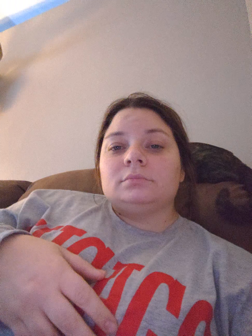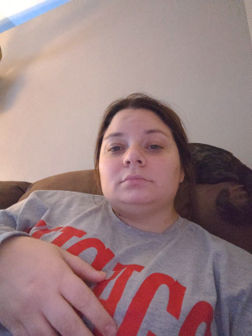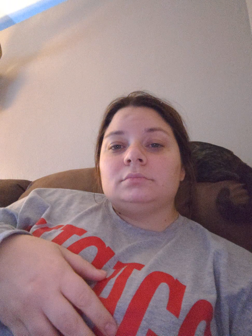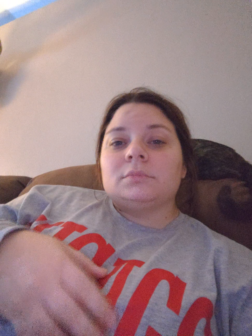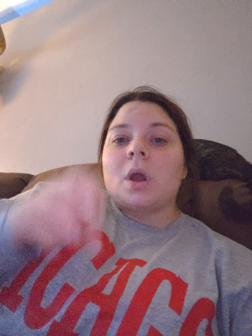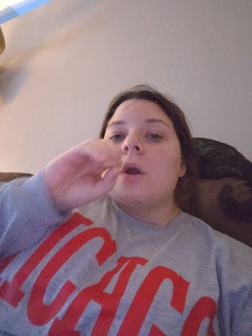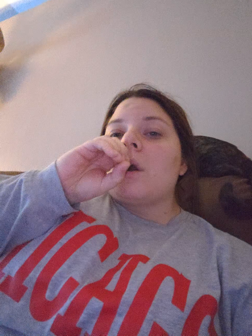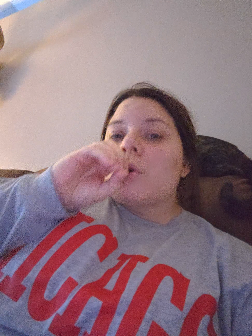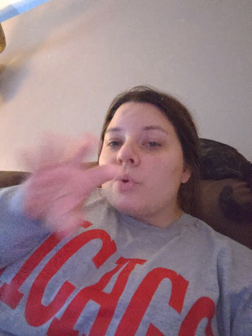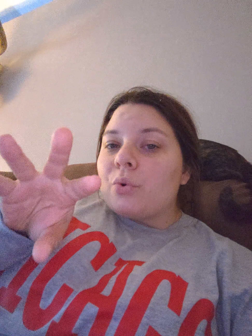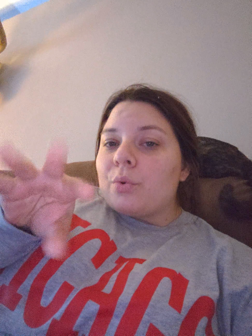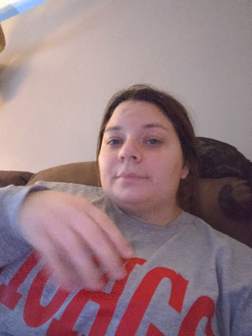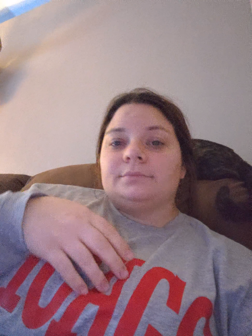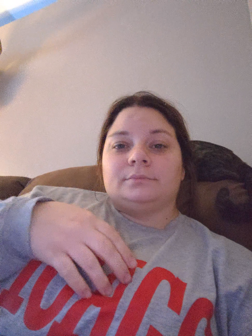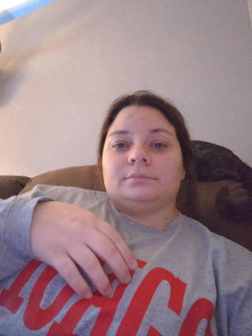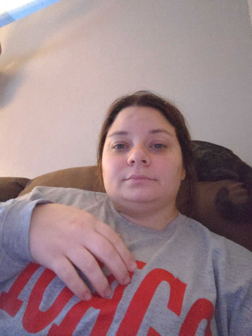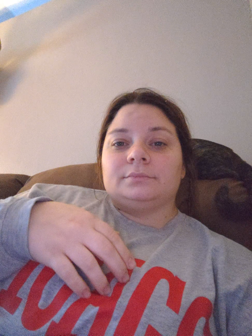blow